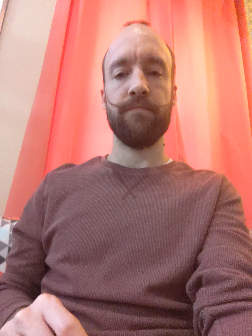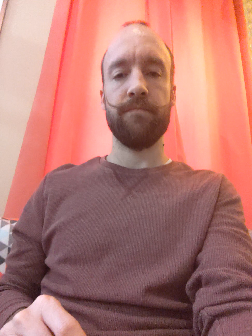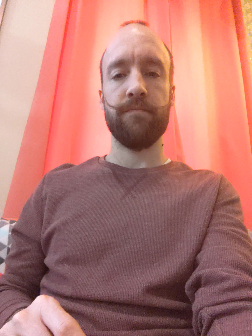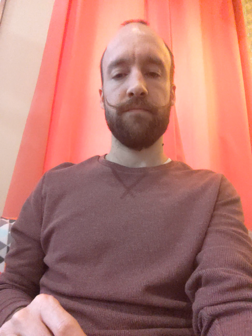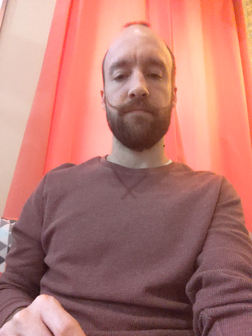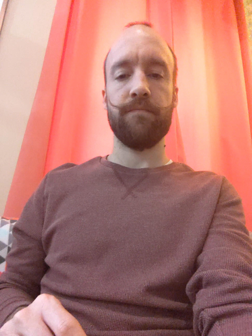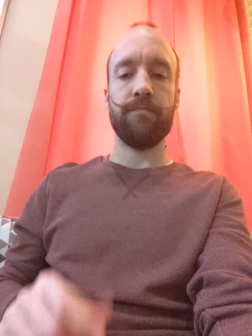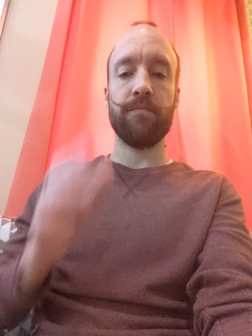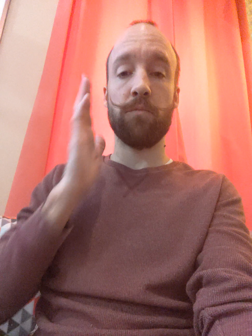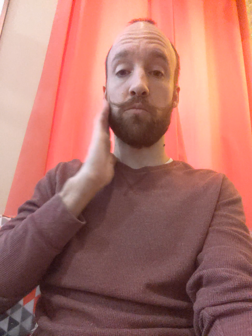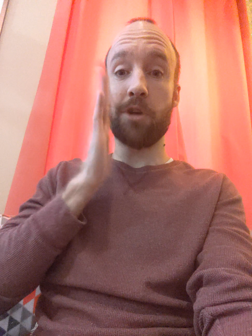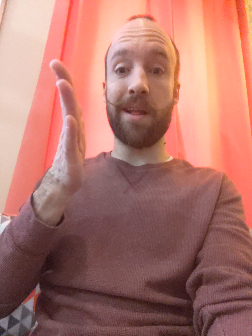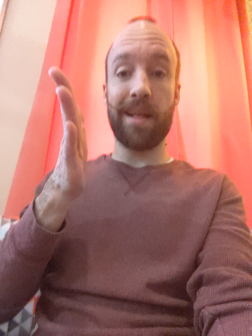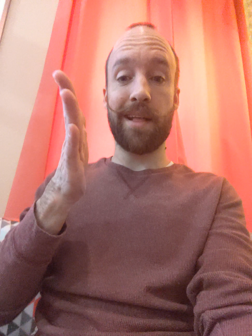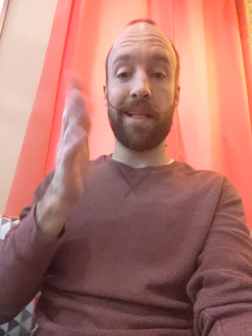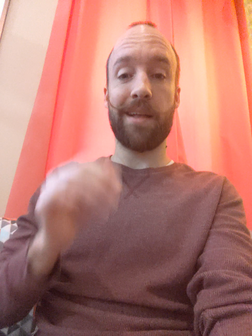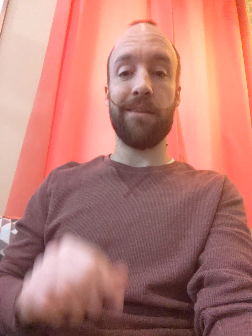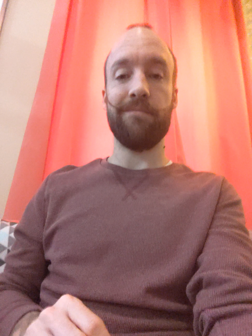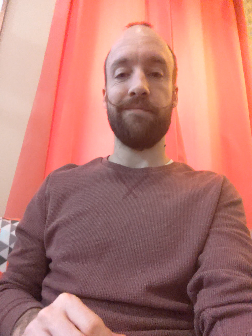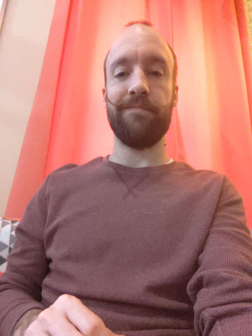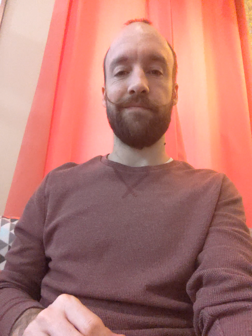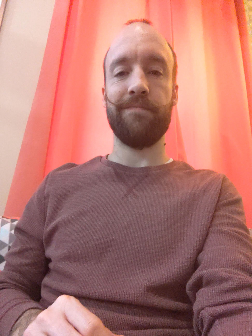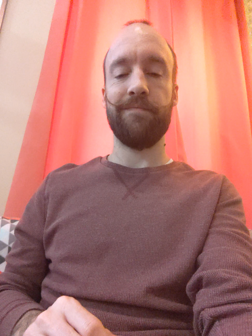will